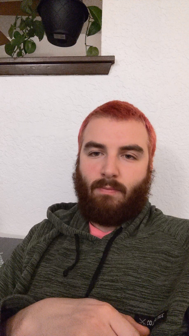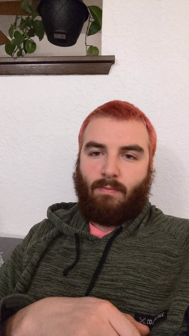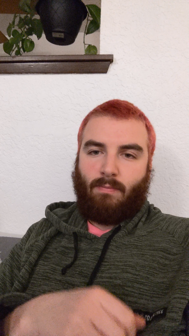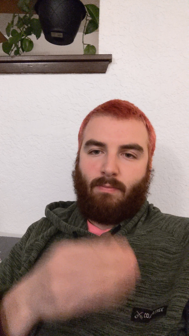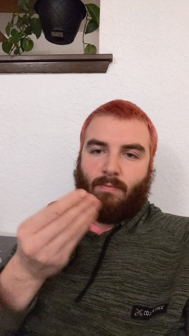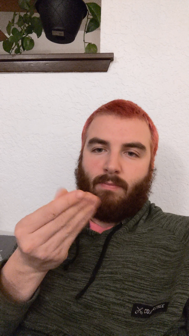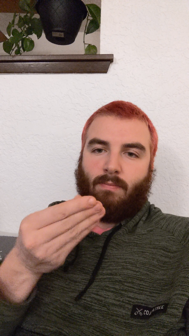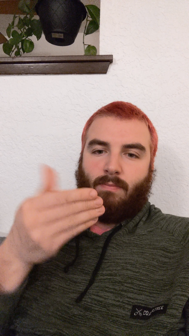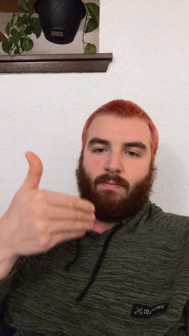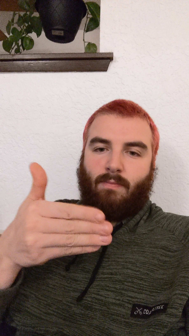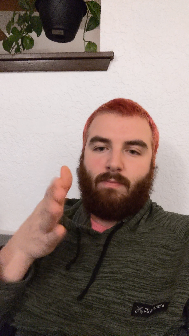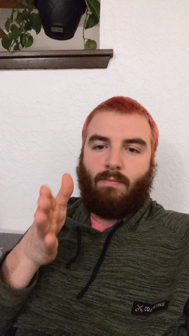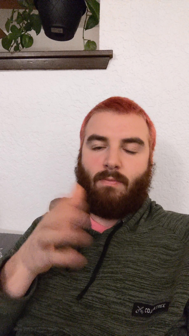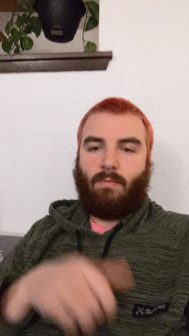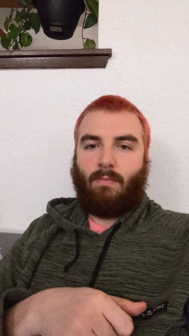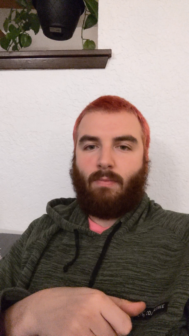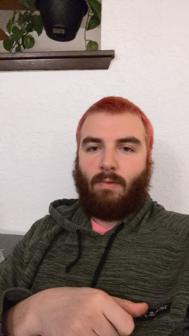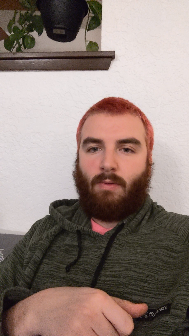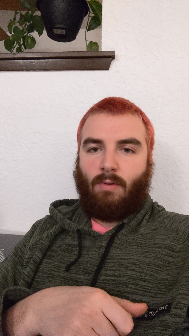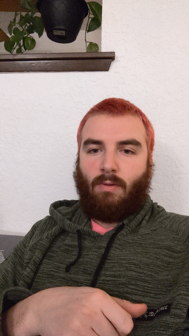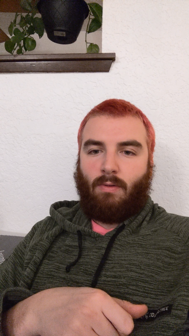sandbox